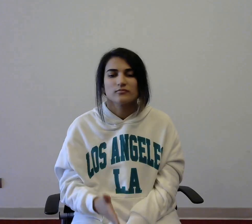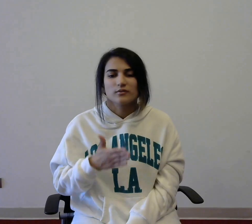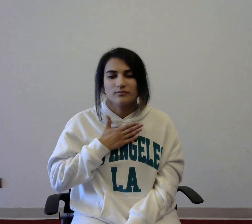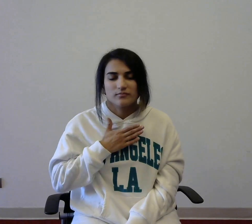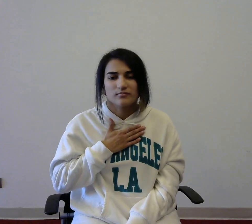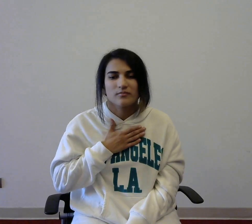mənim